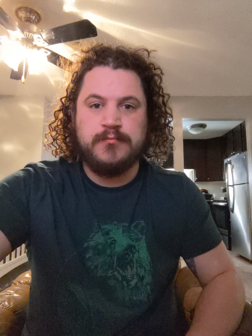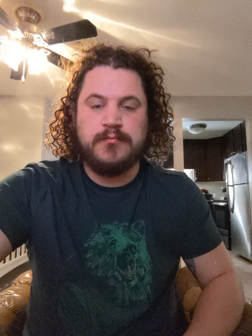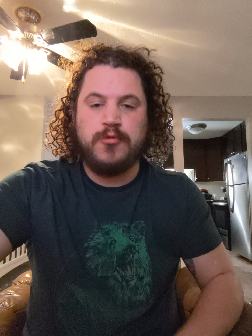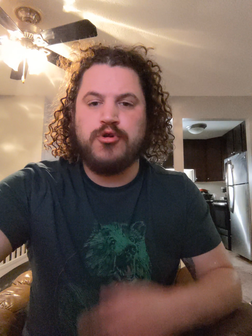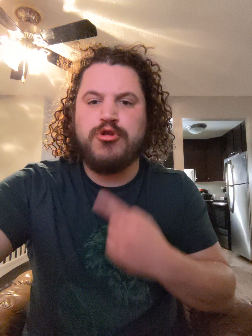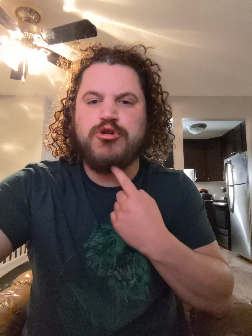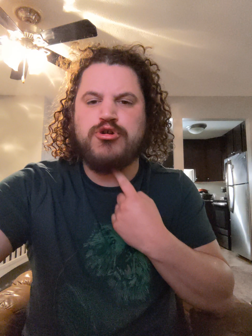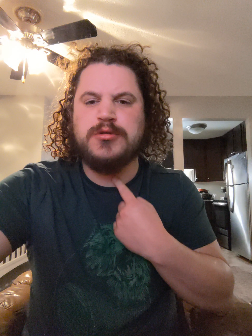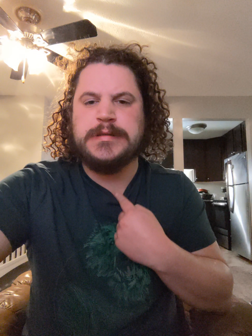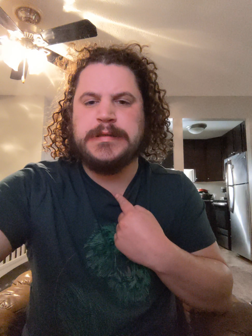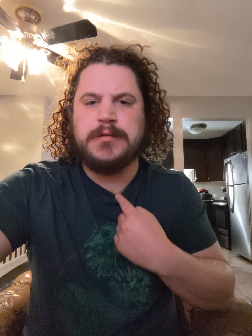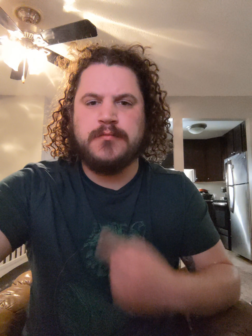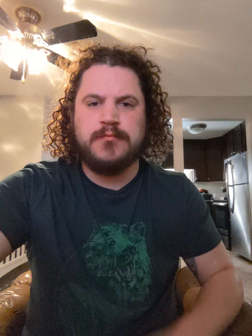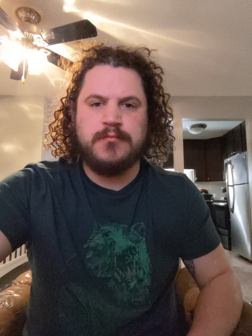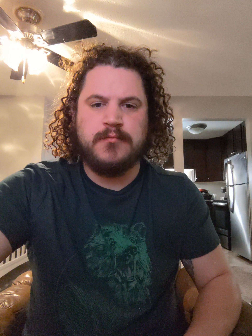thirsty